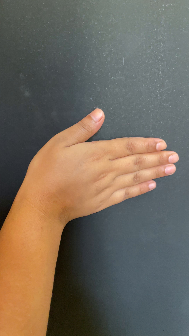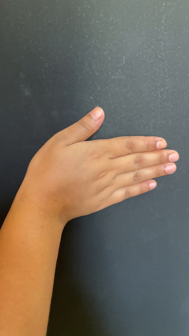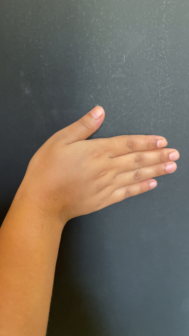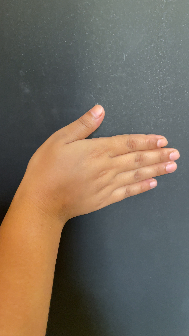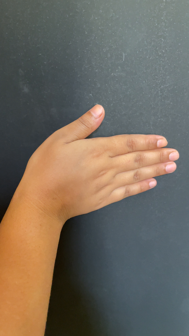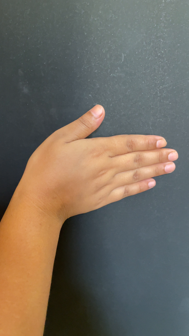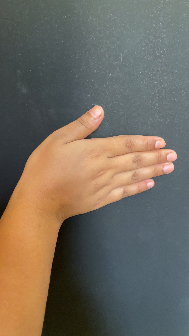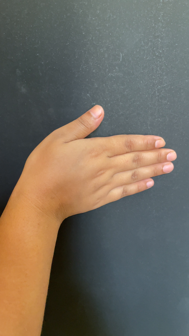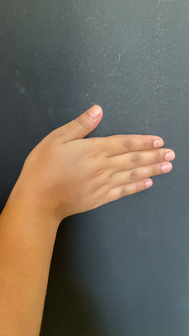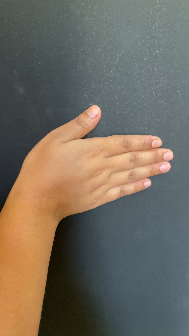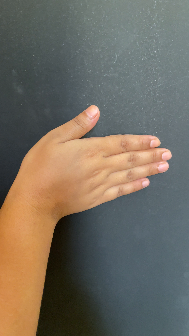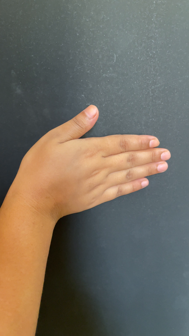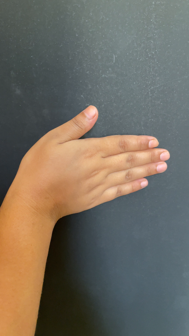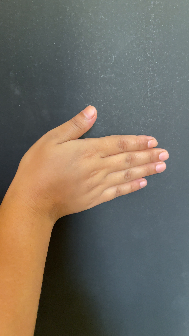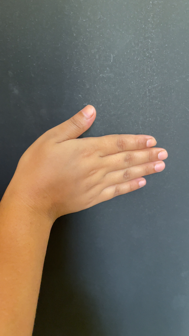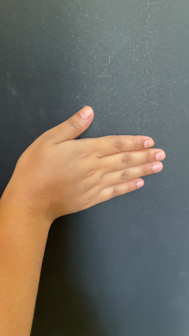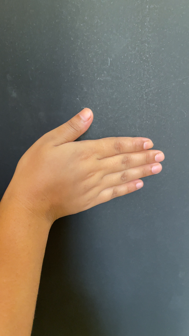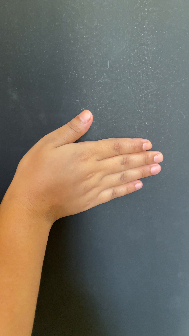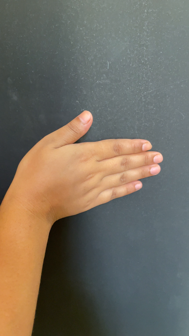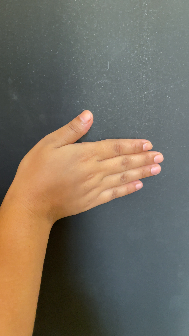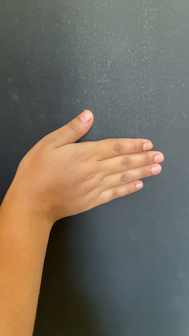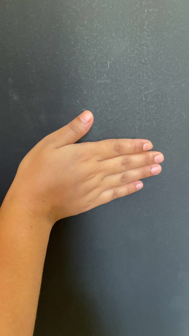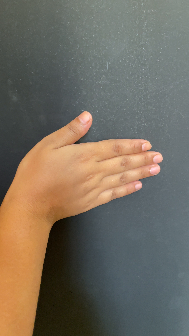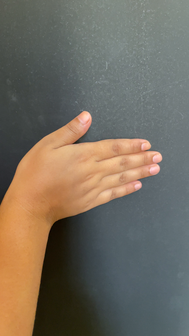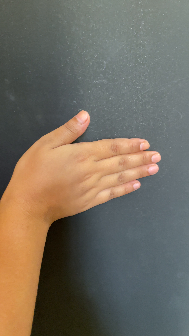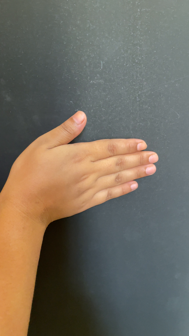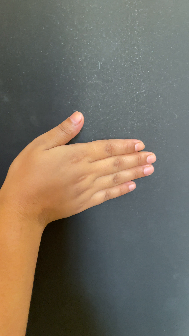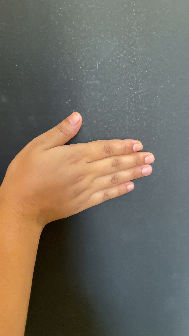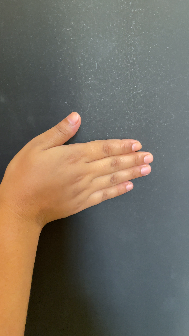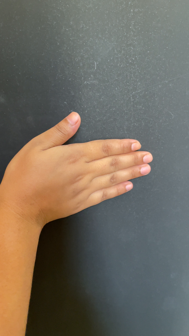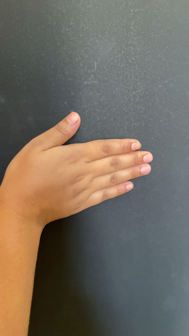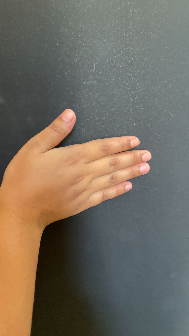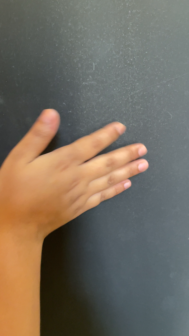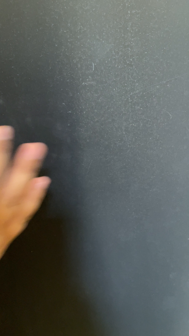ल